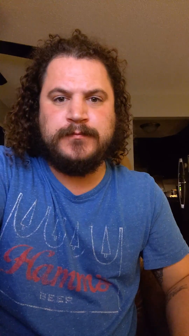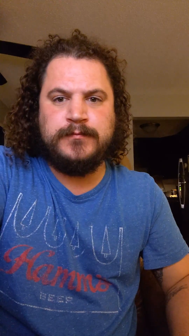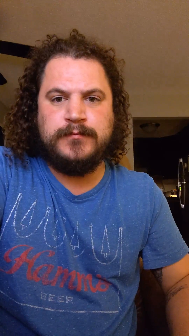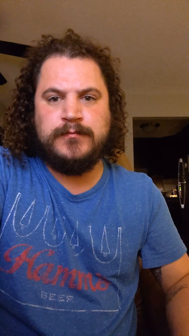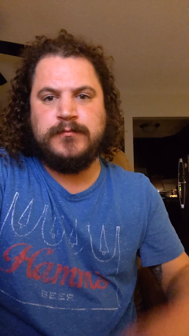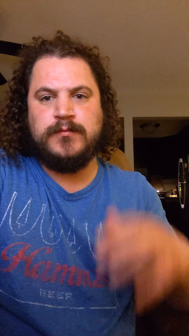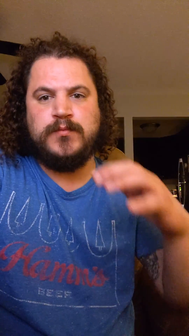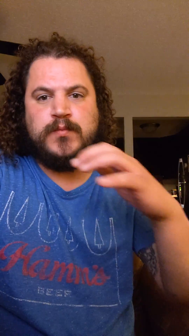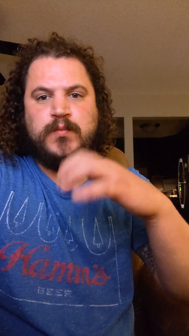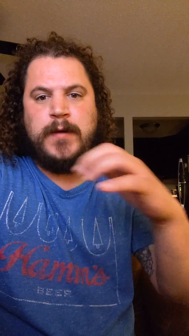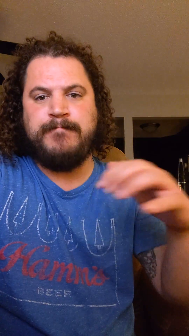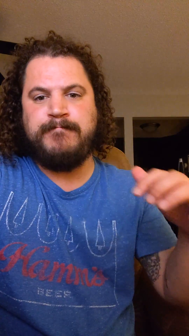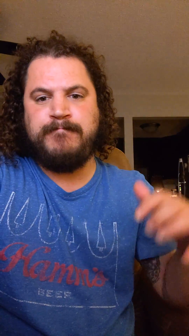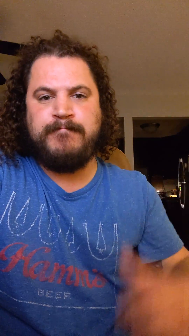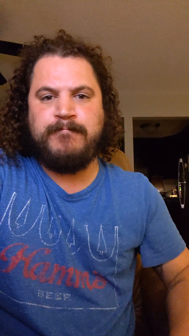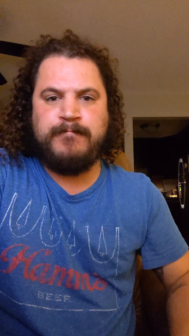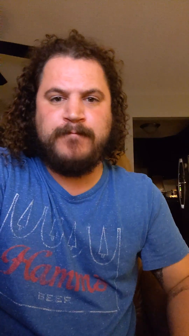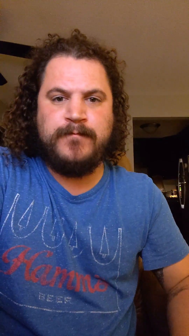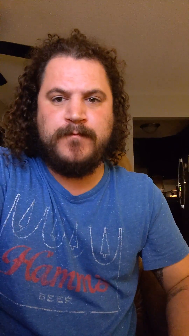grapes